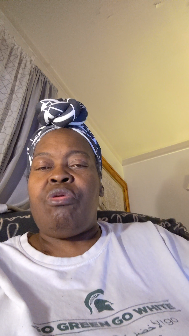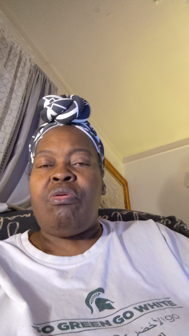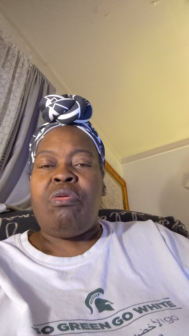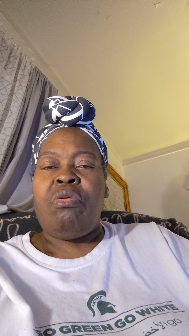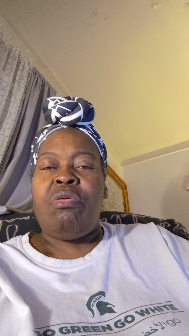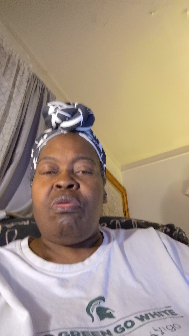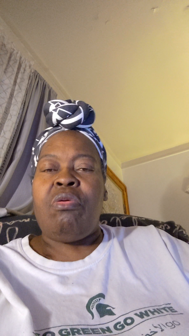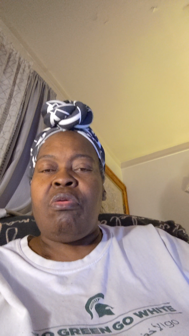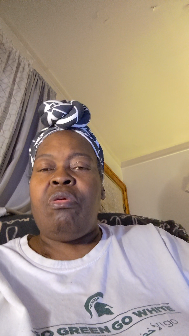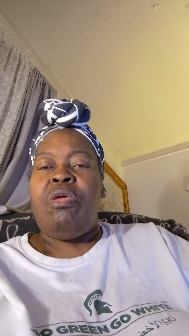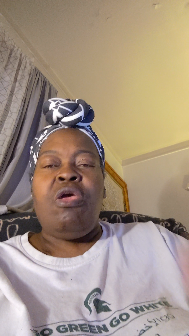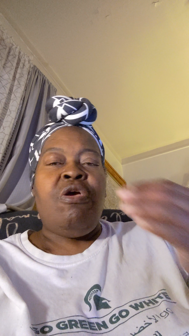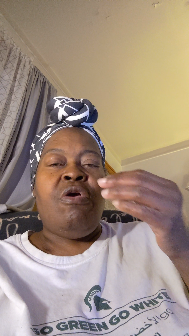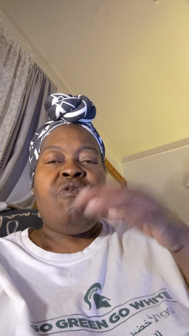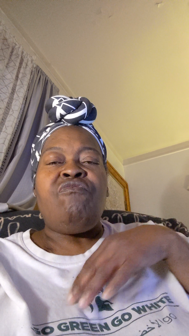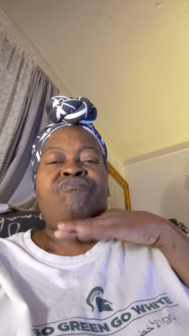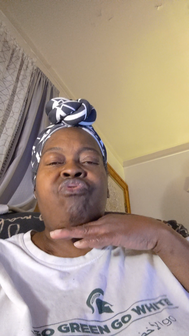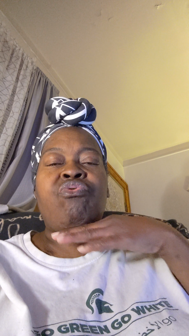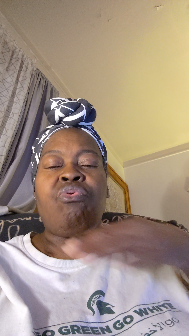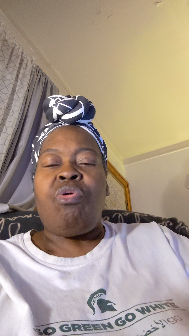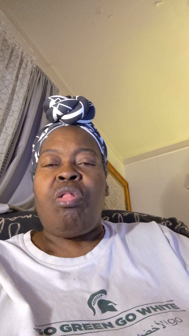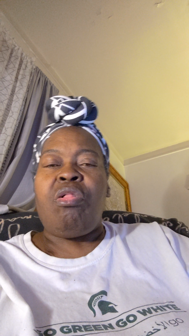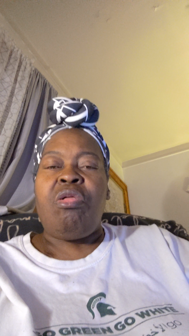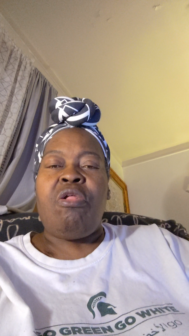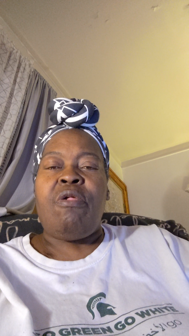full